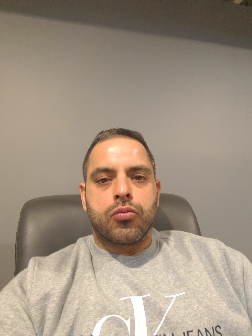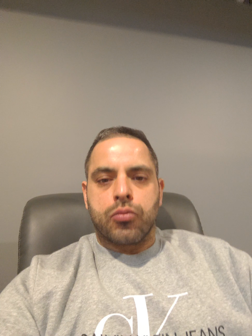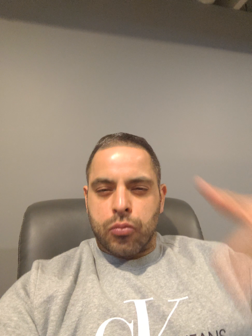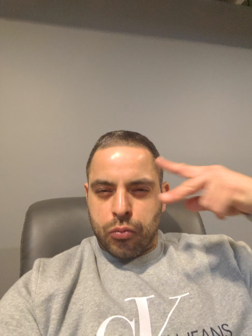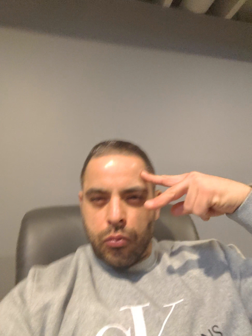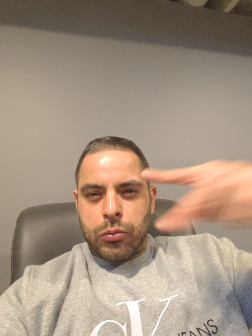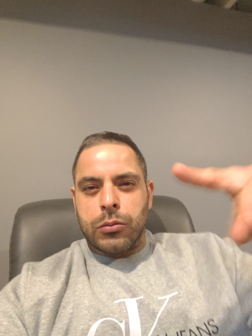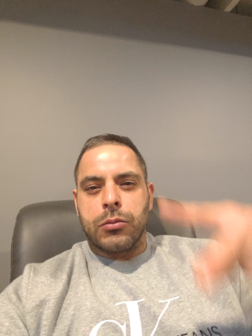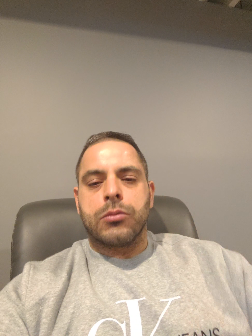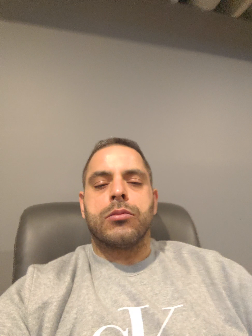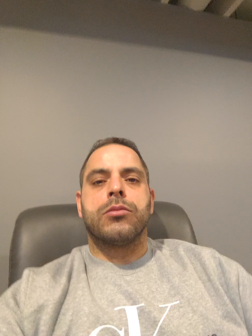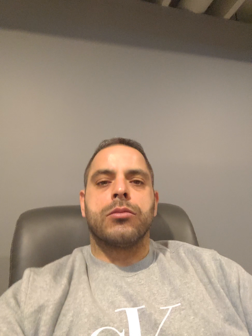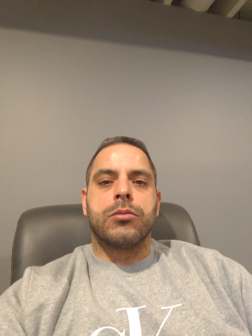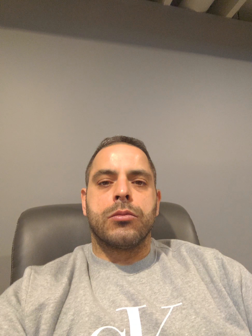penny